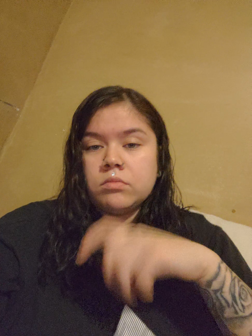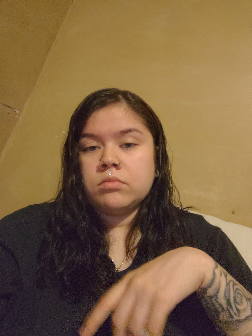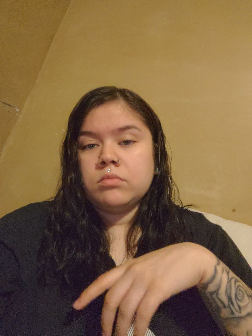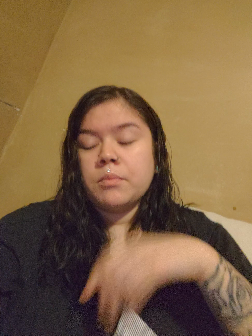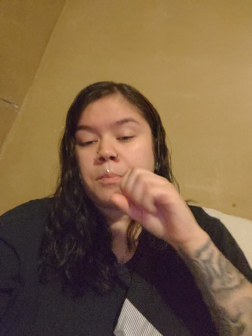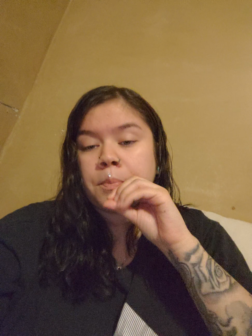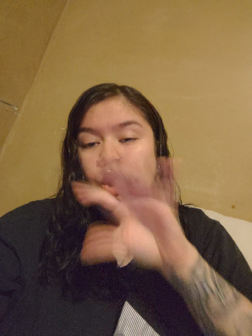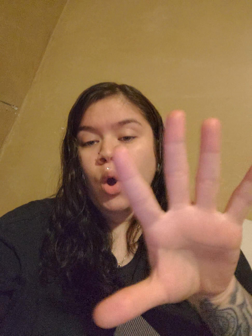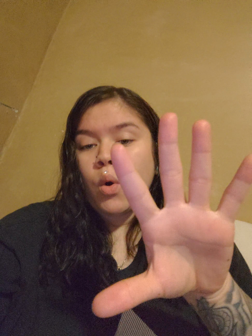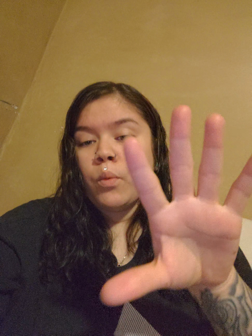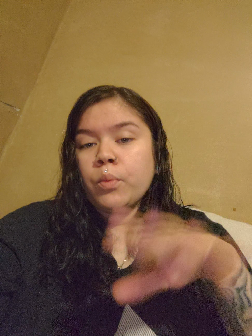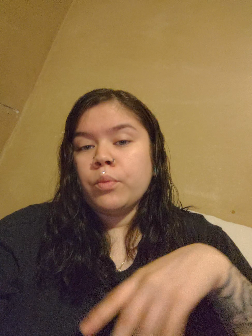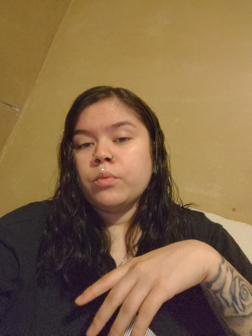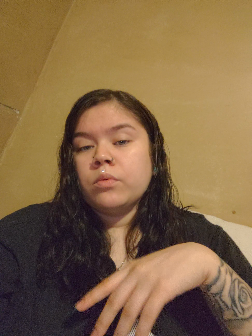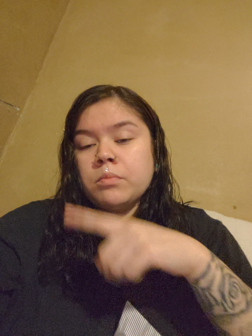blow